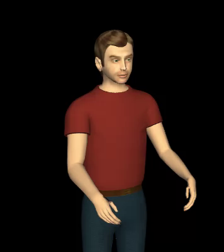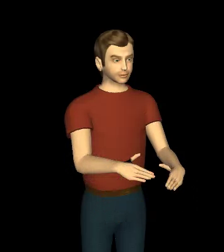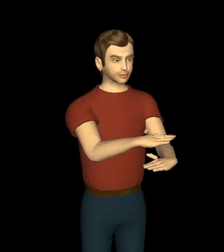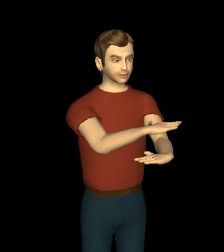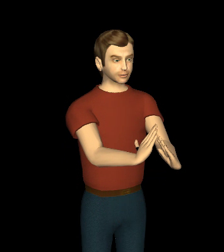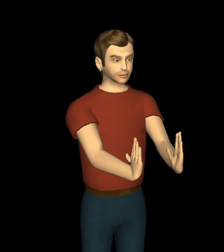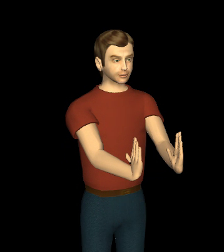مربع